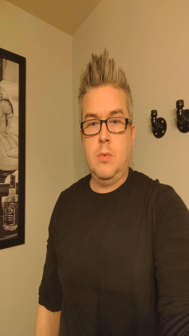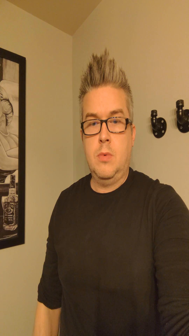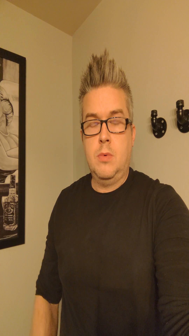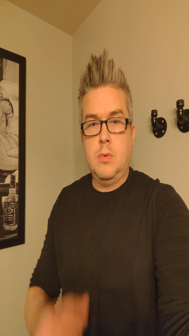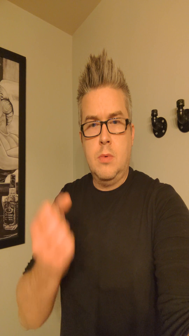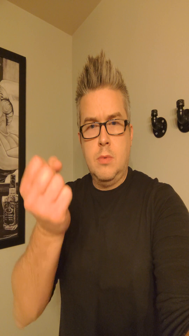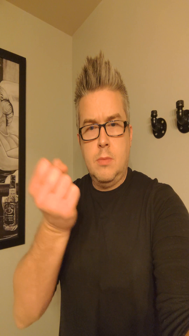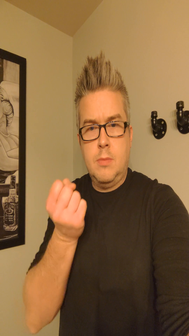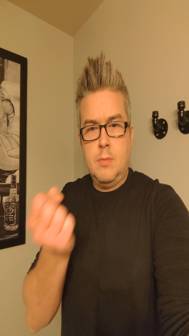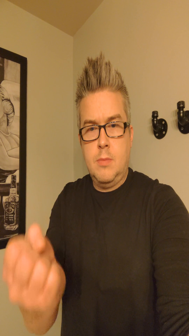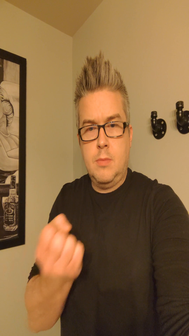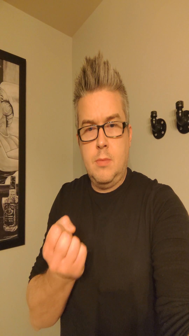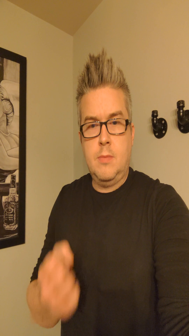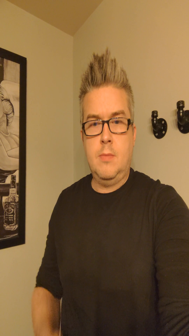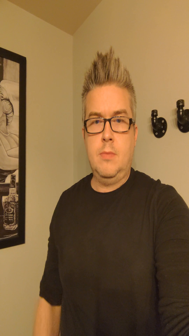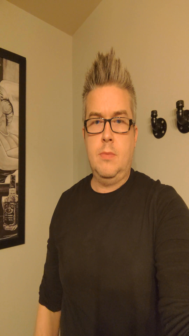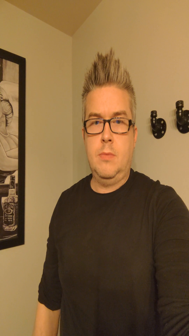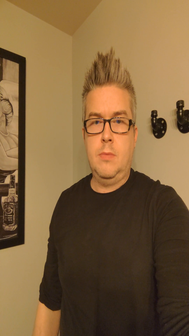drawer